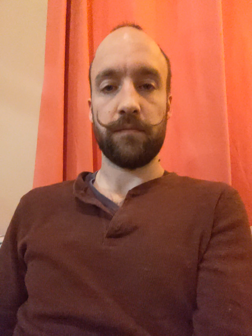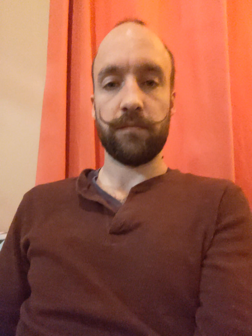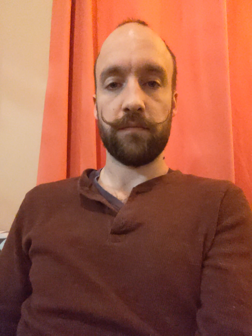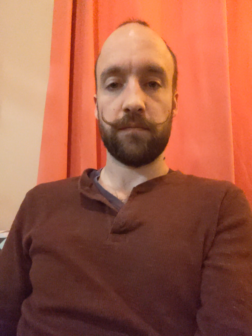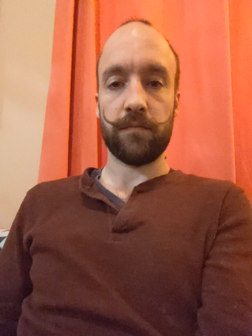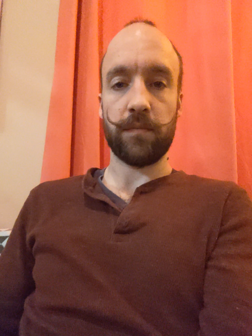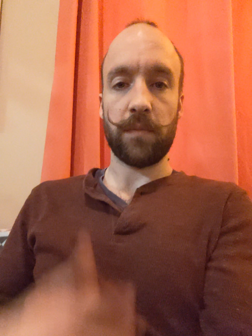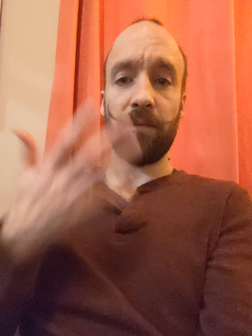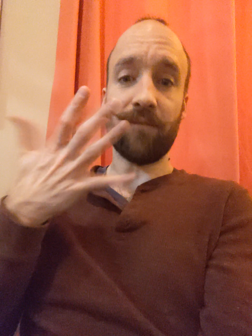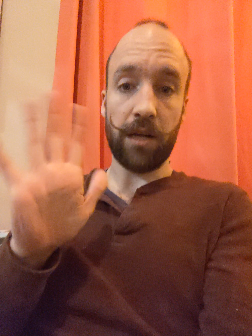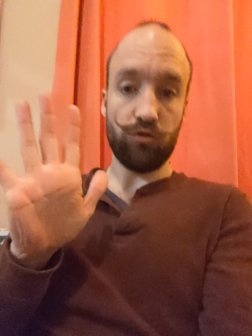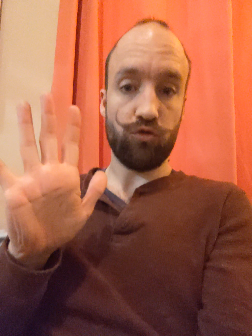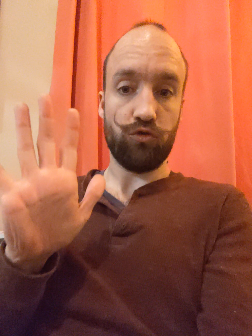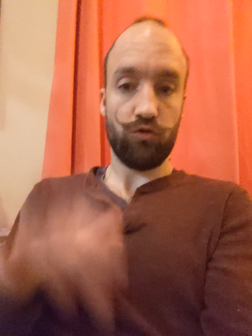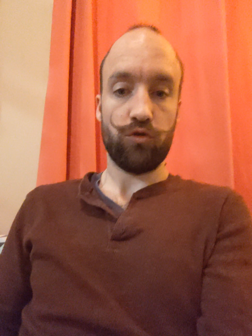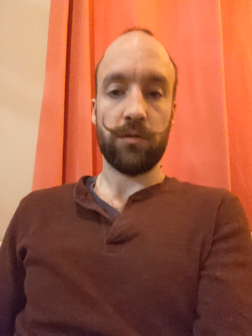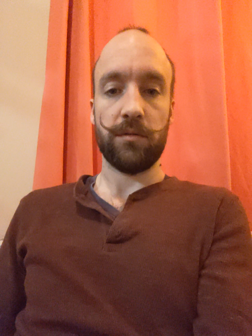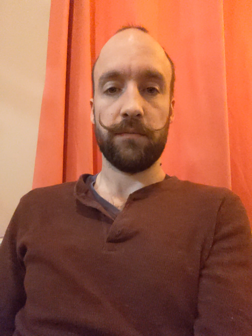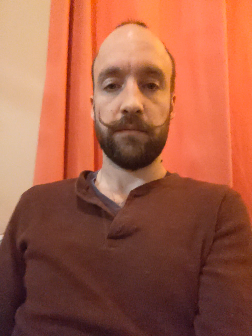finish